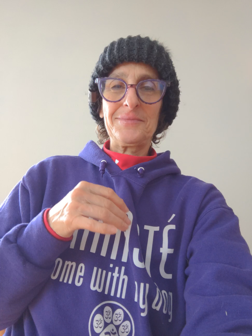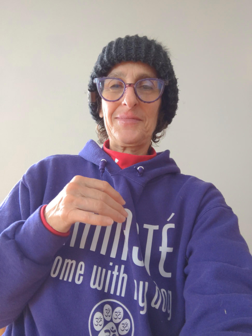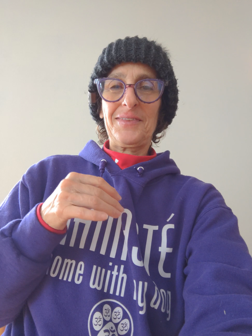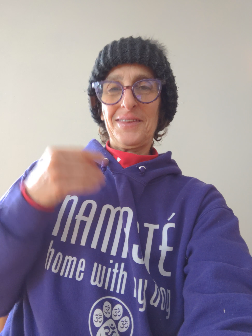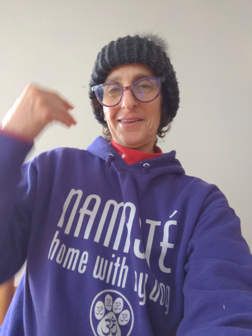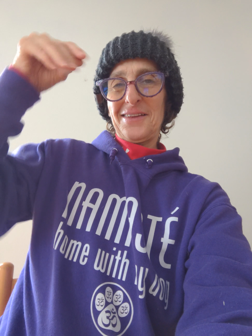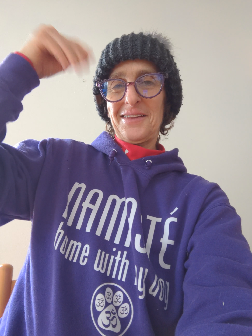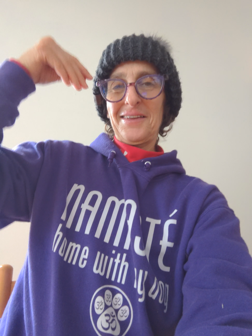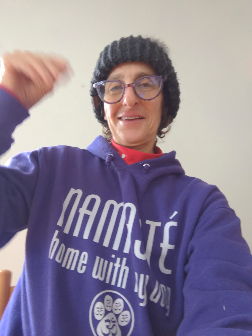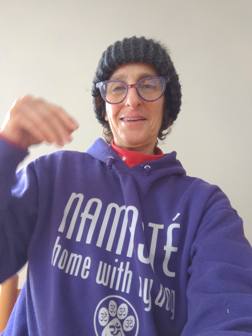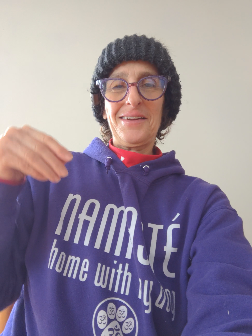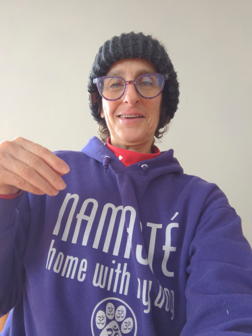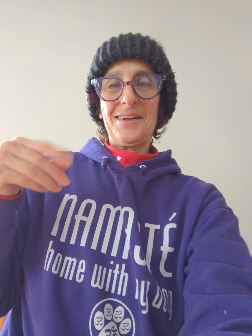store